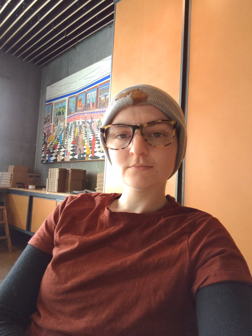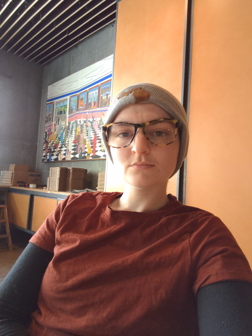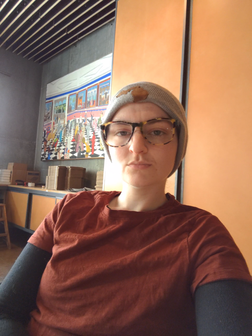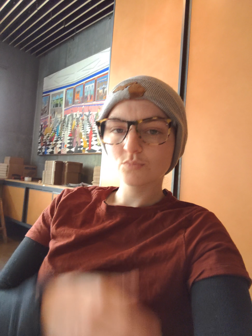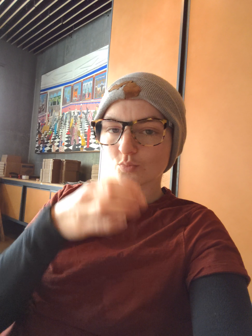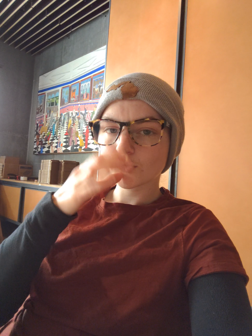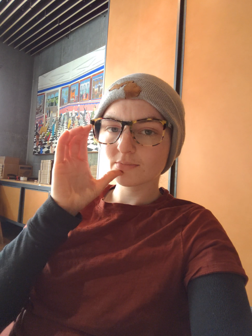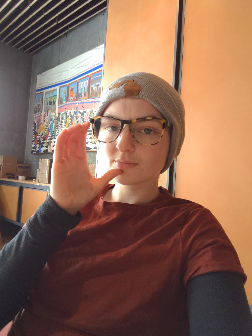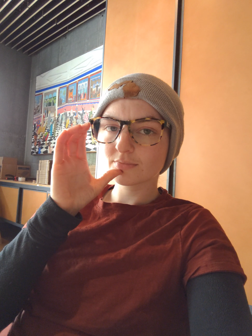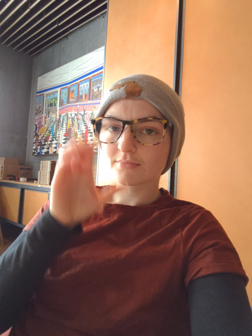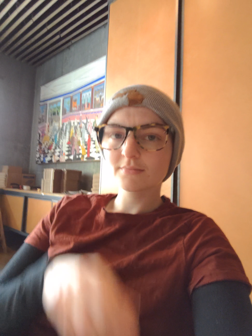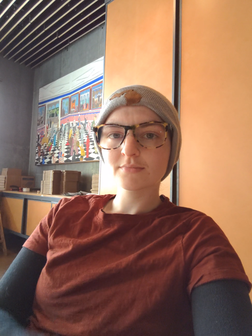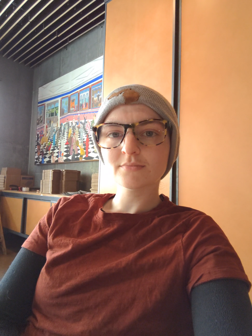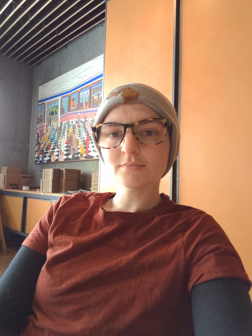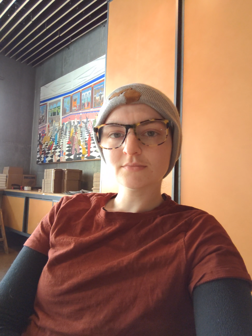drink